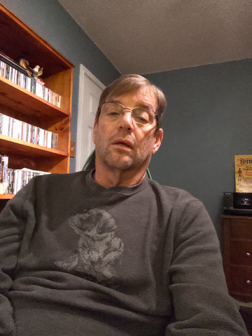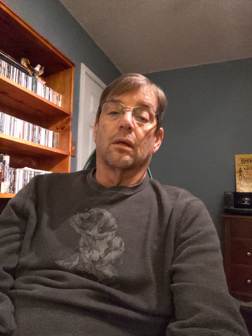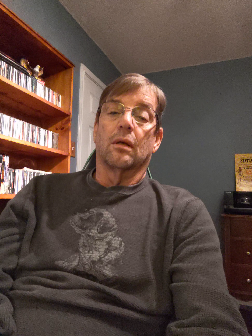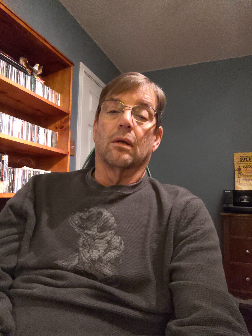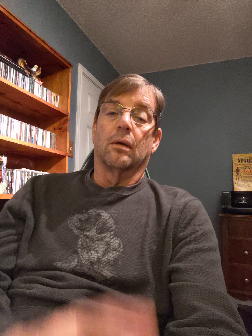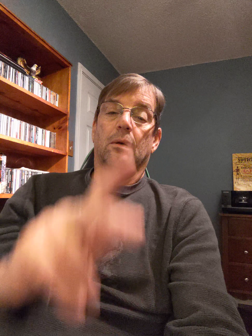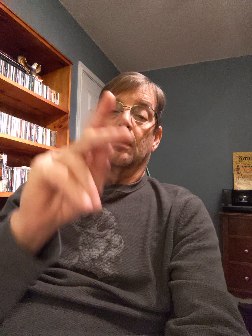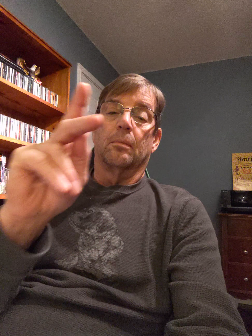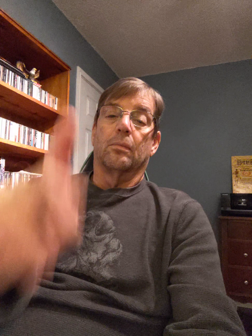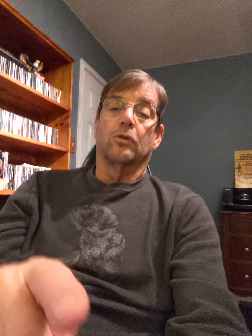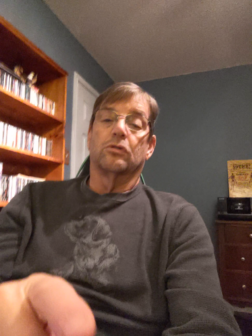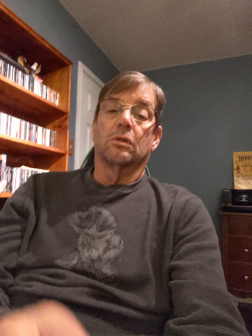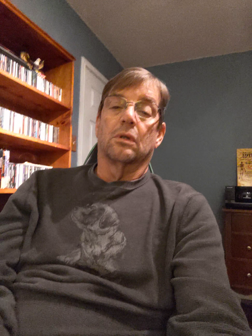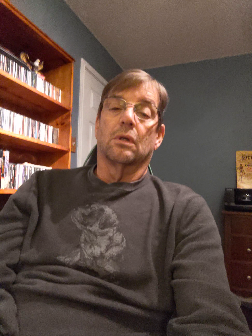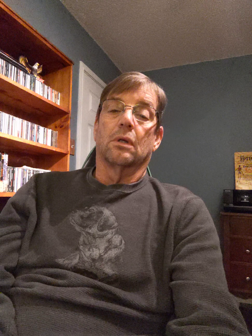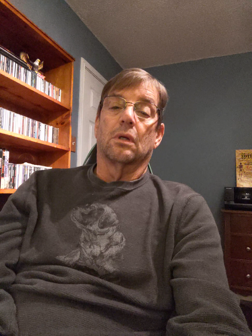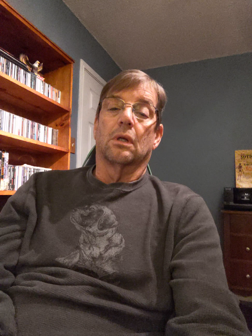person